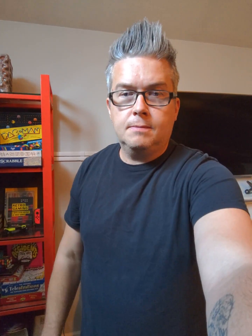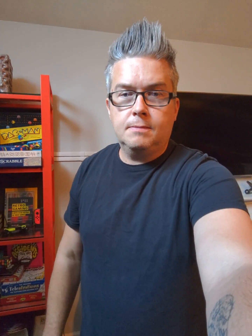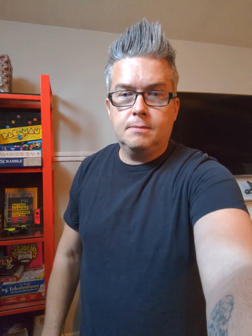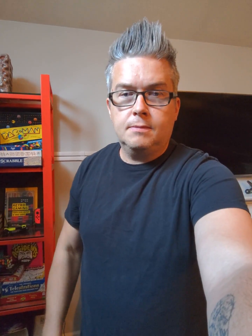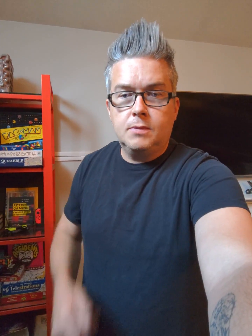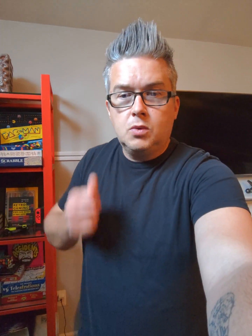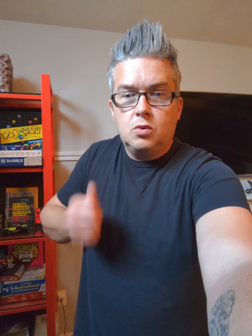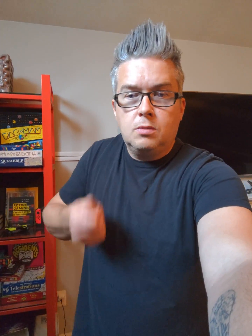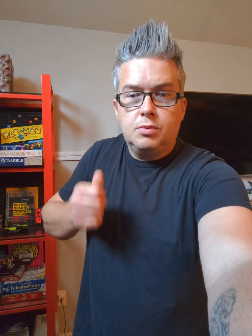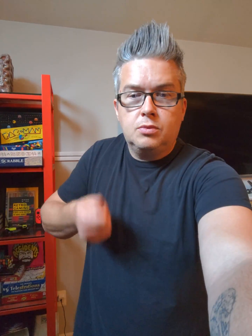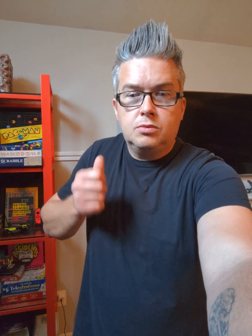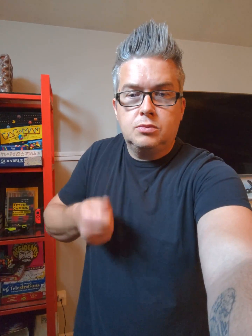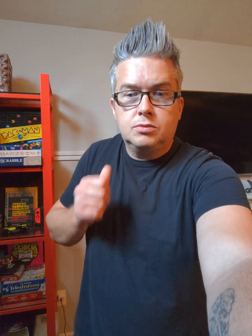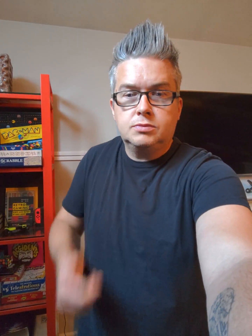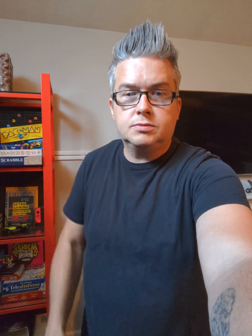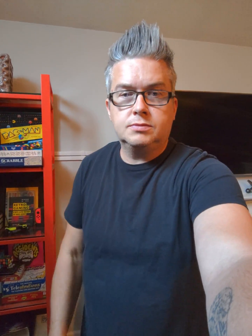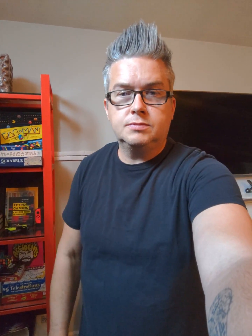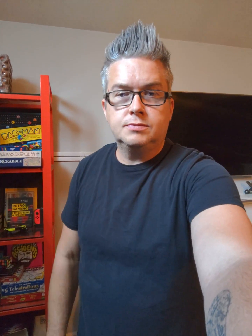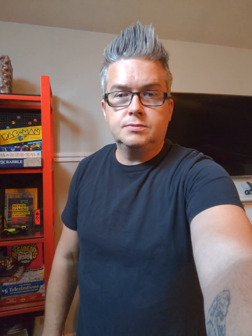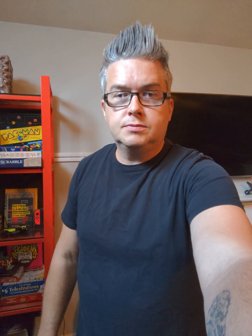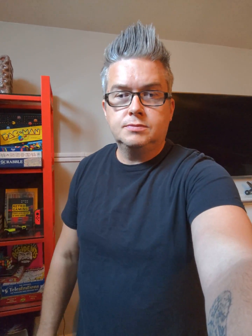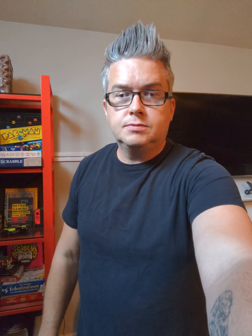cart